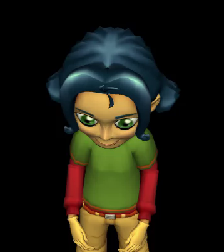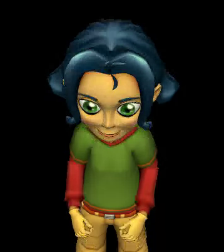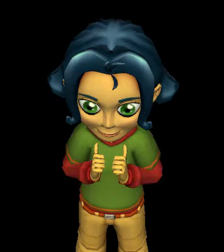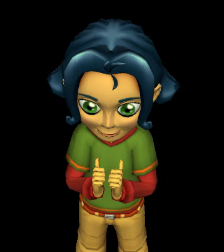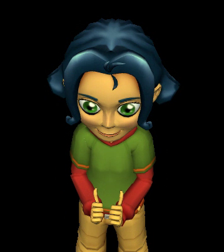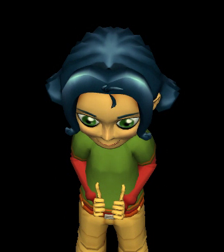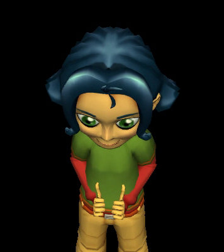حقيبة ظهر